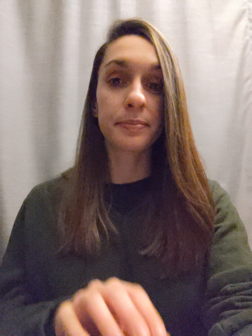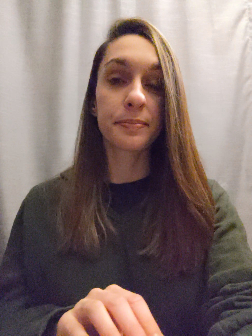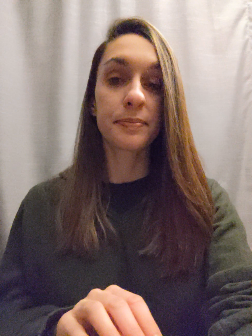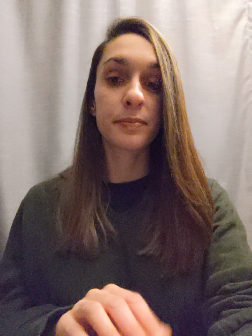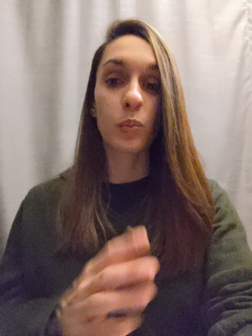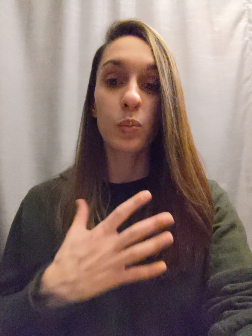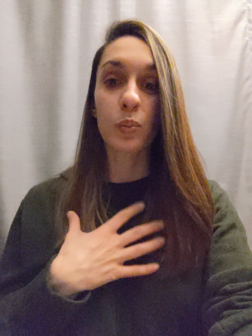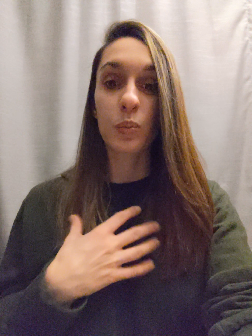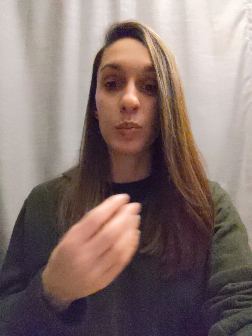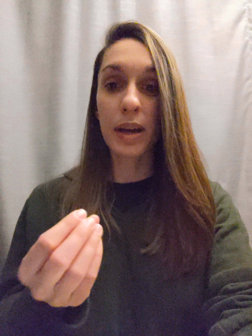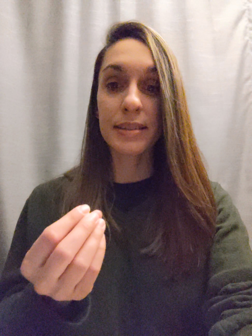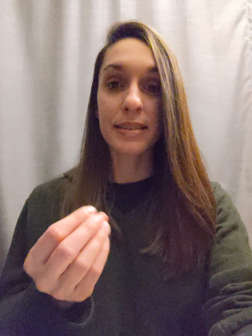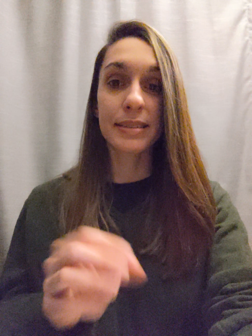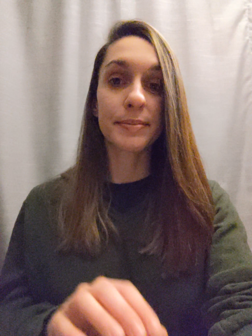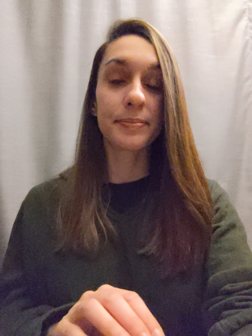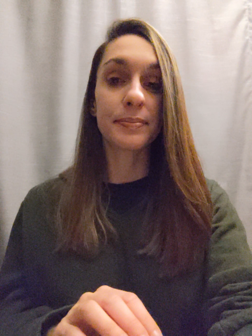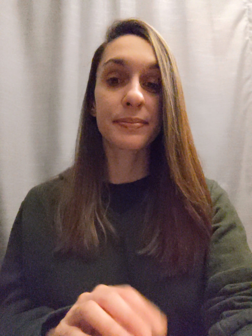white